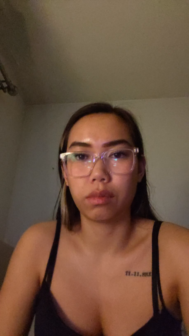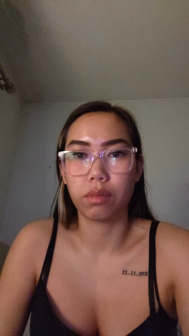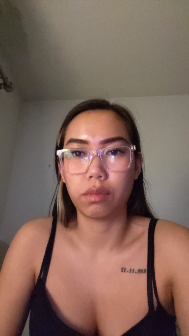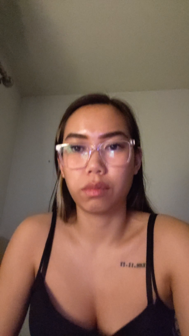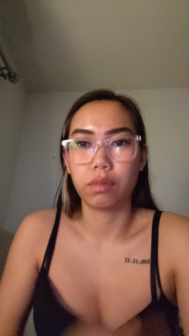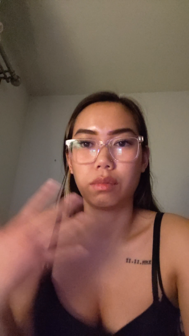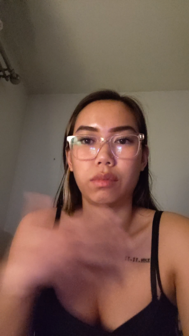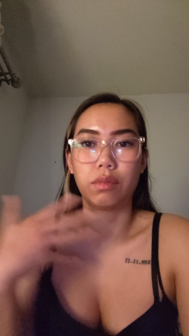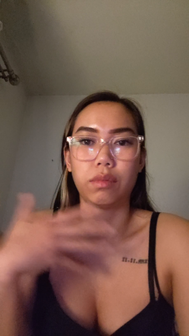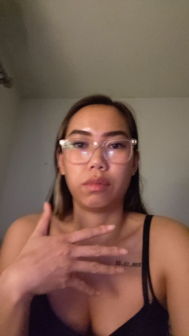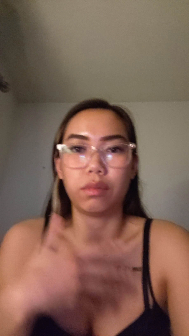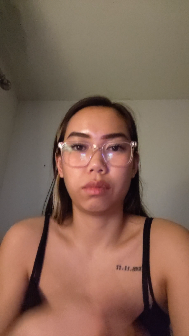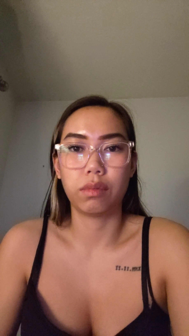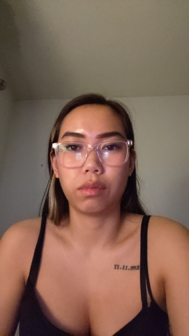scared